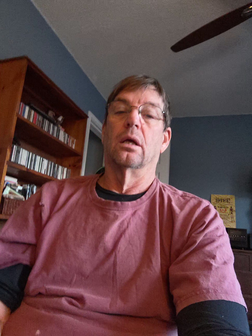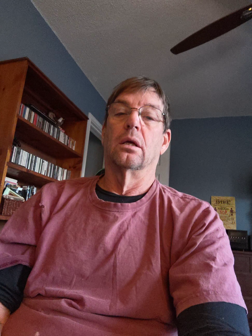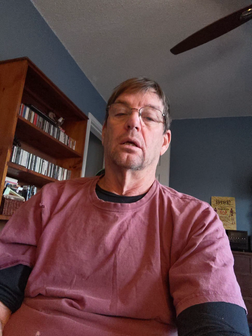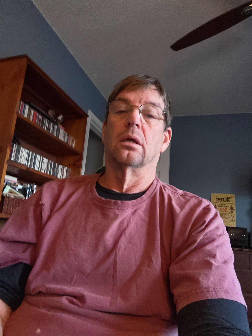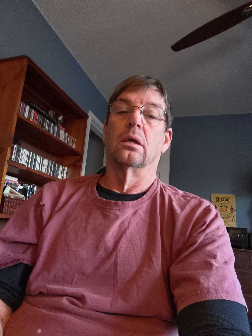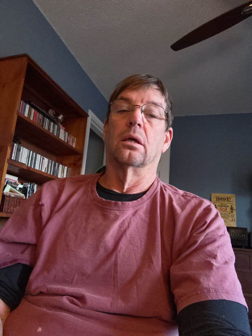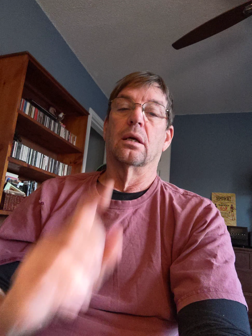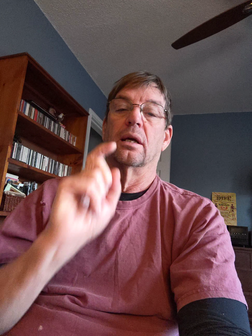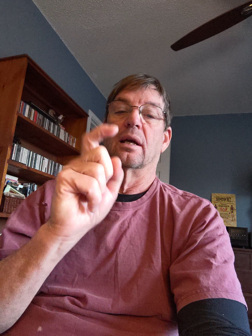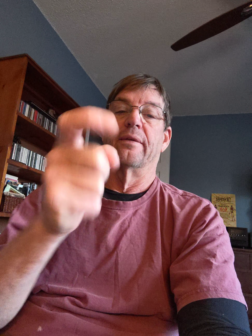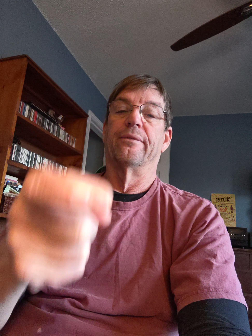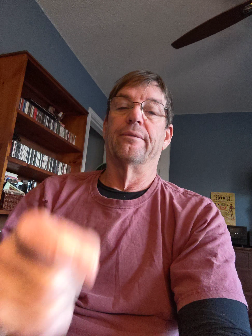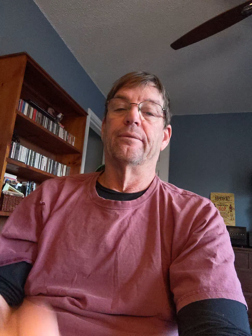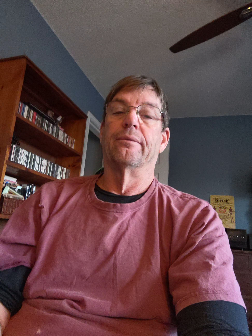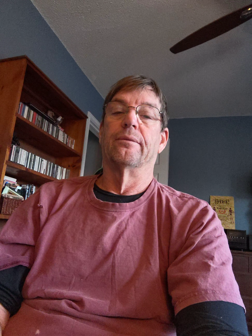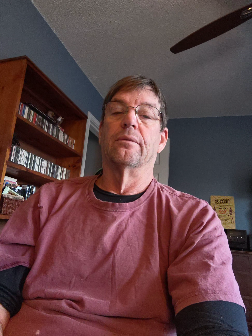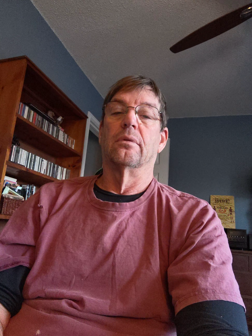gift